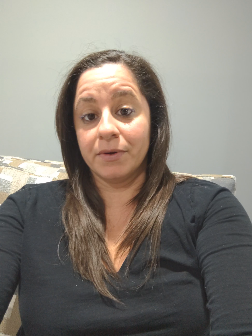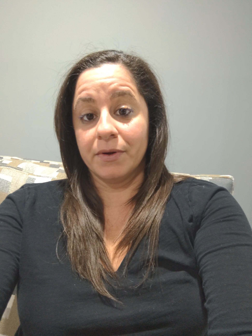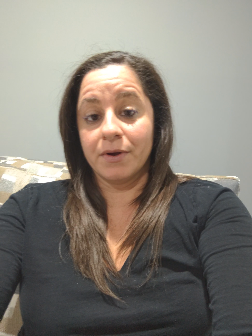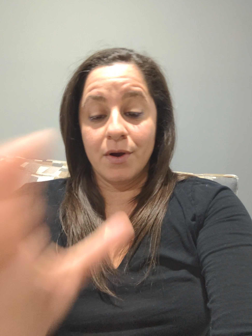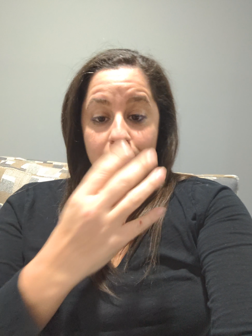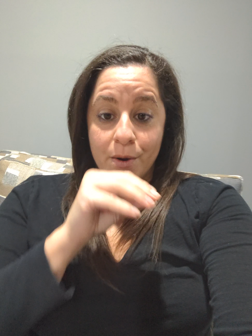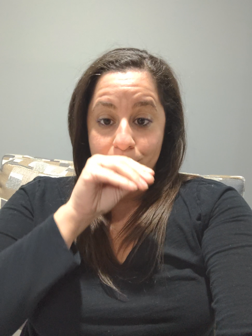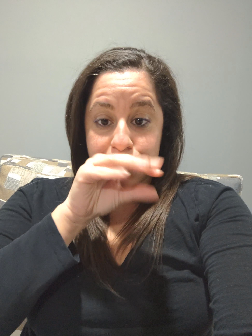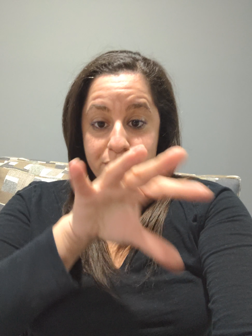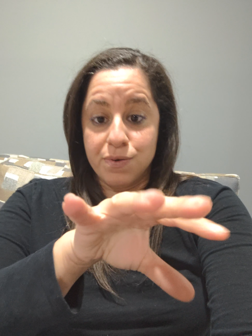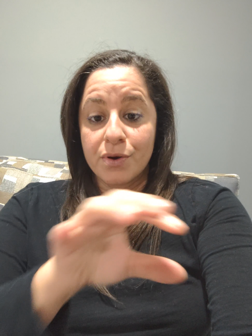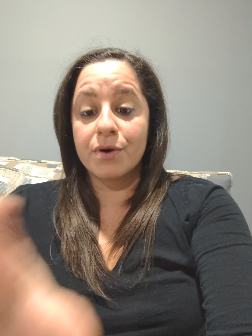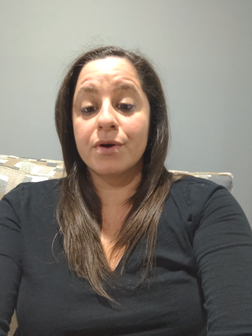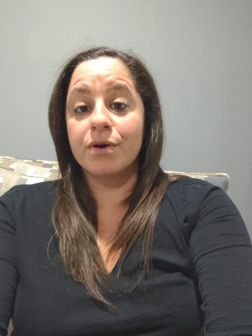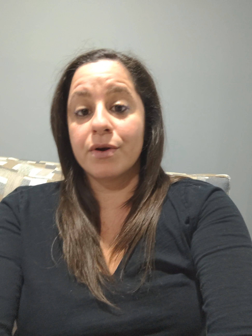blow